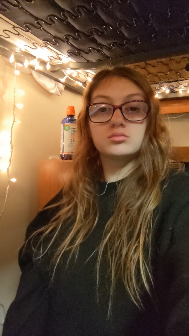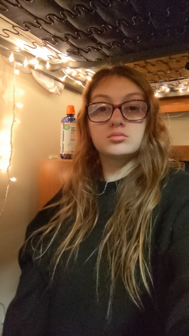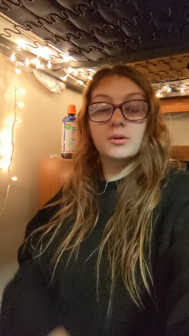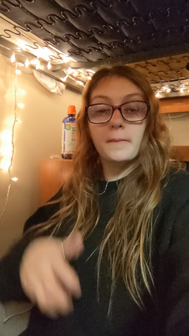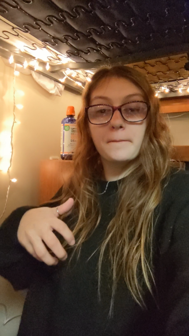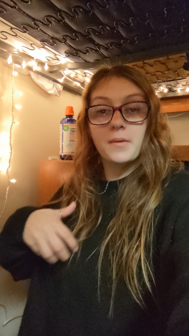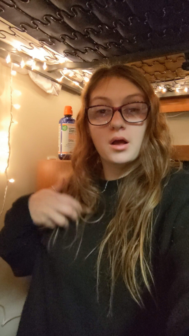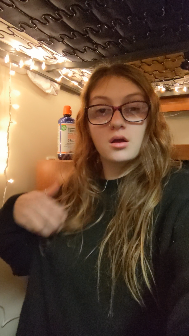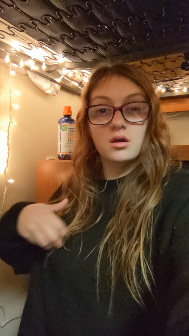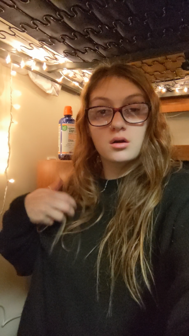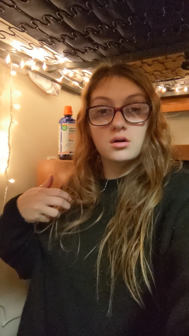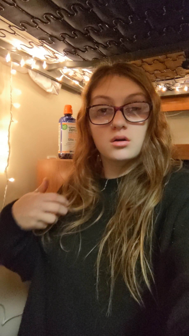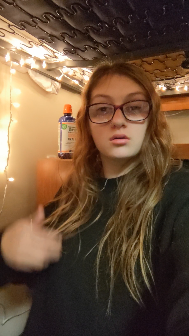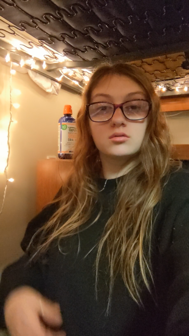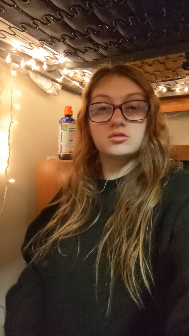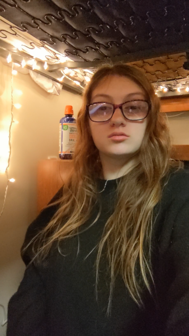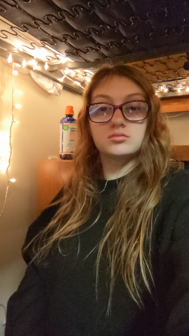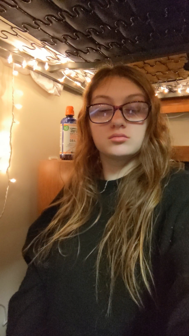monkey